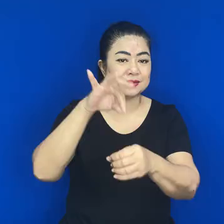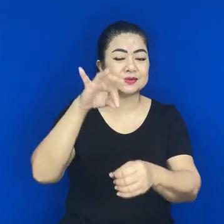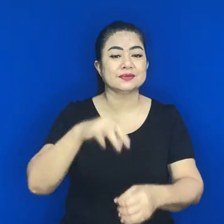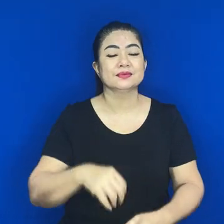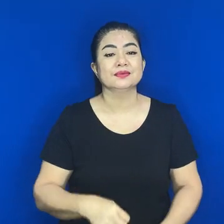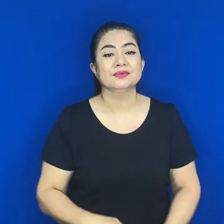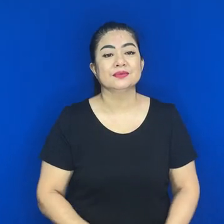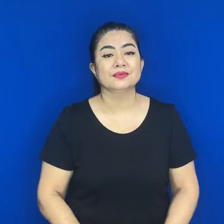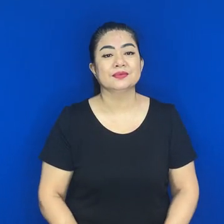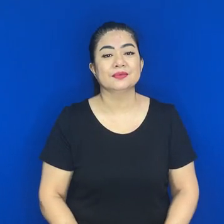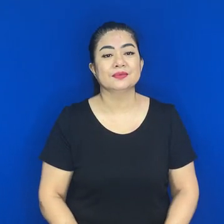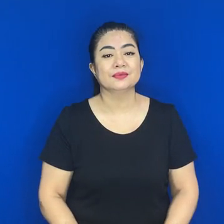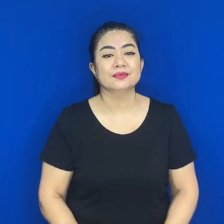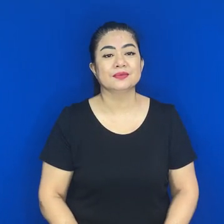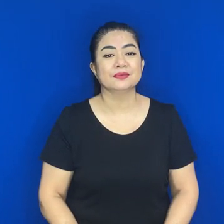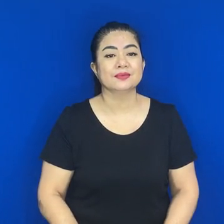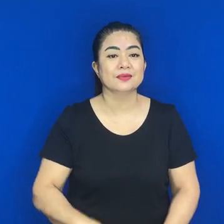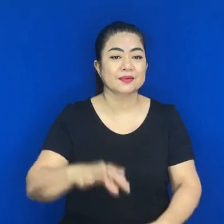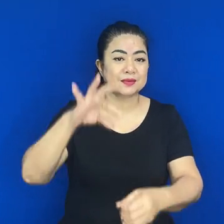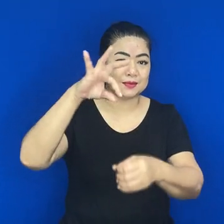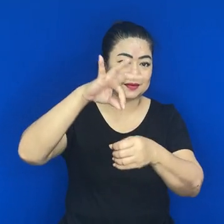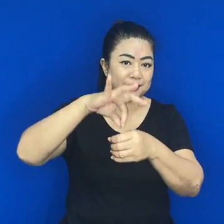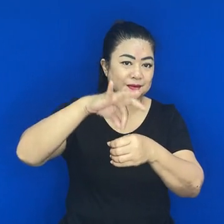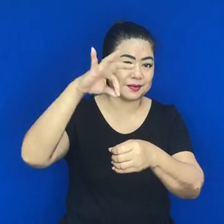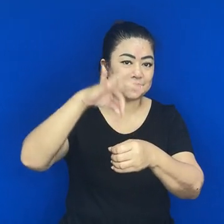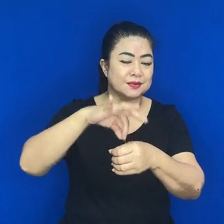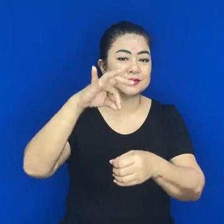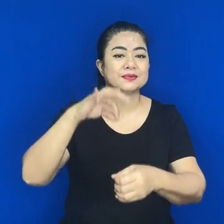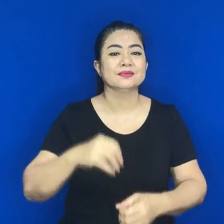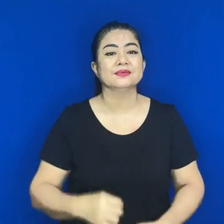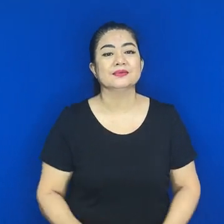tea